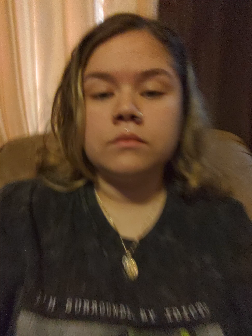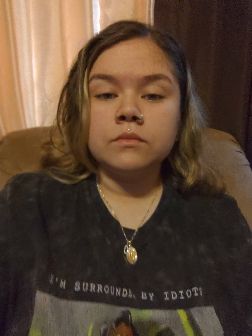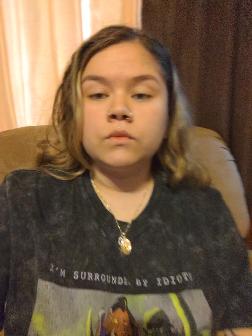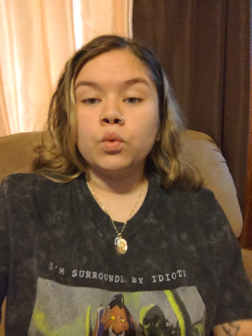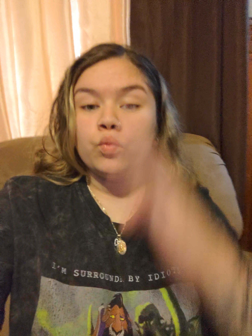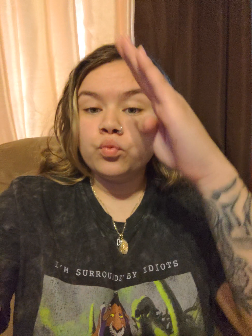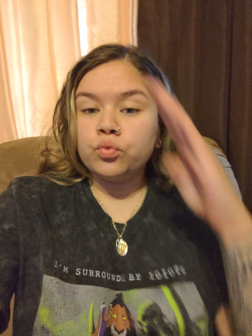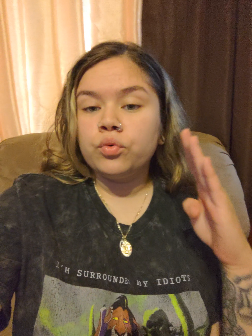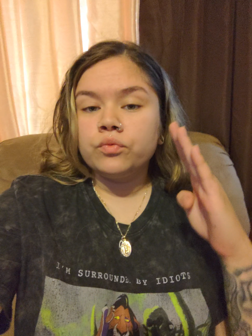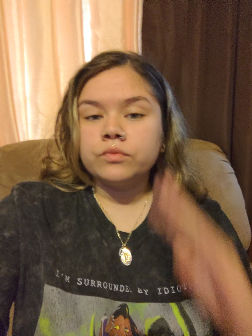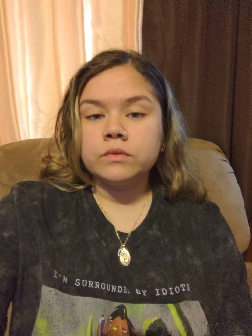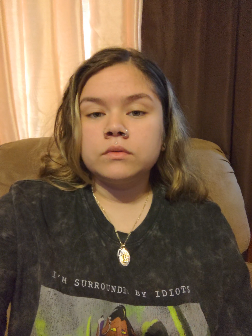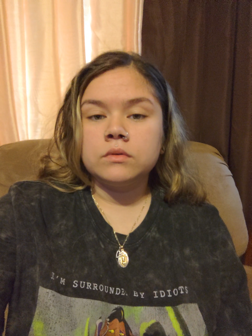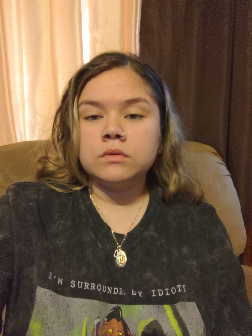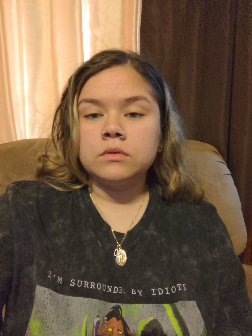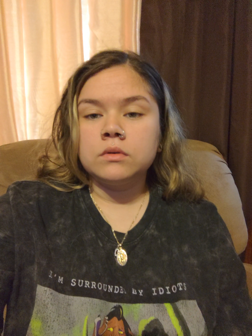roof